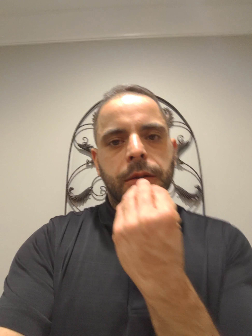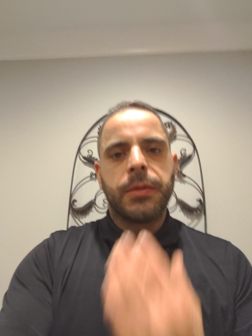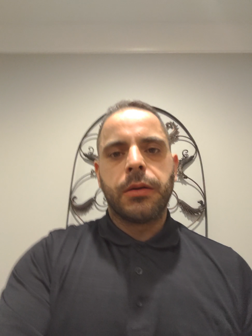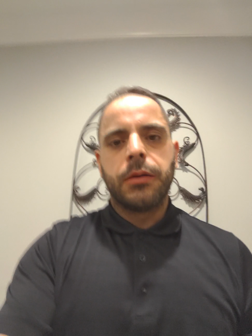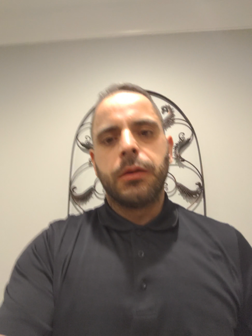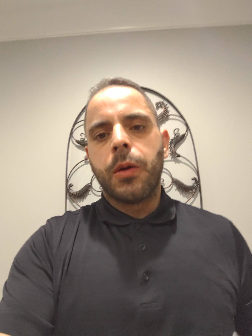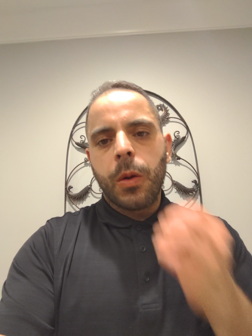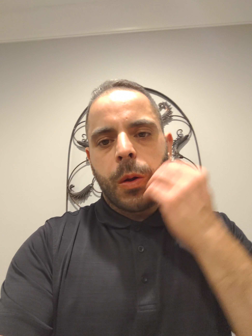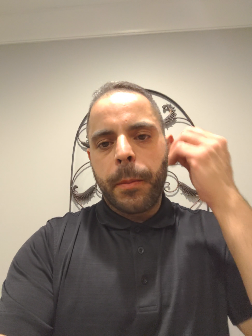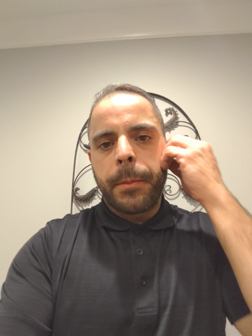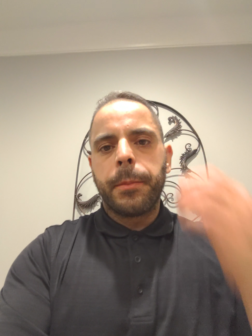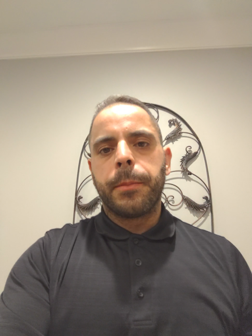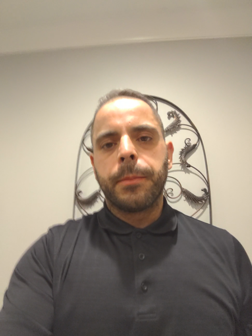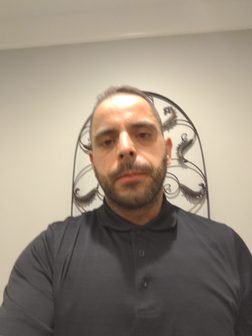home